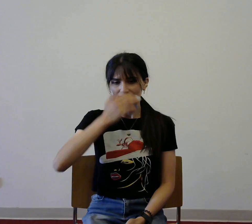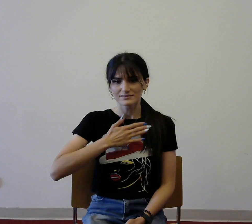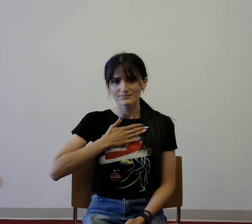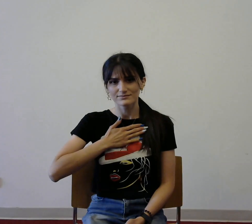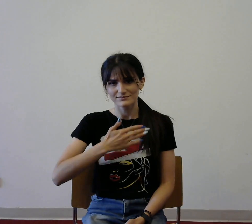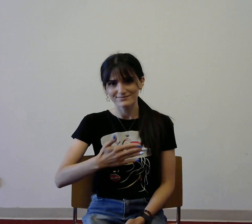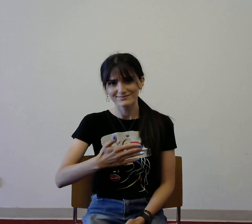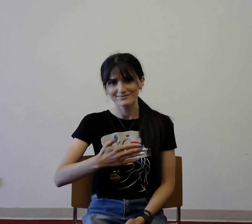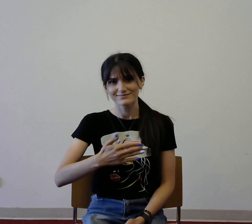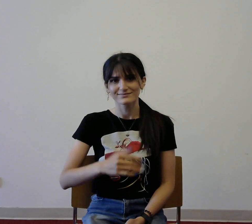edir